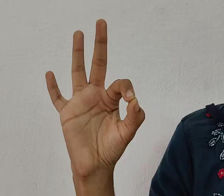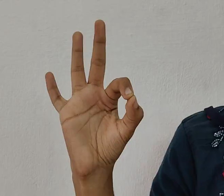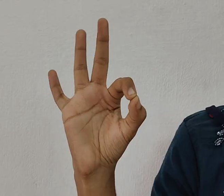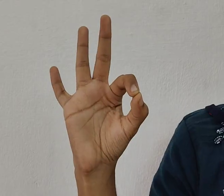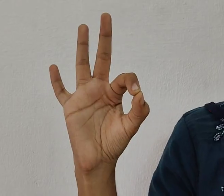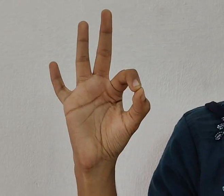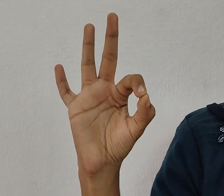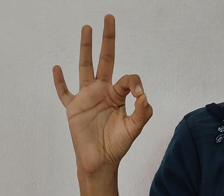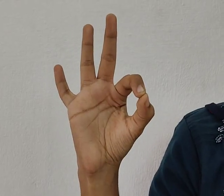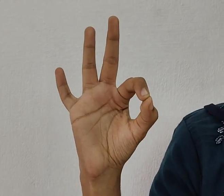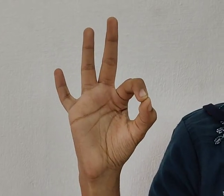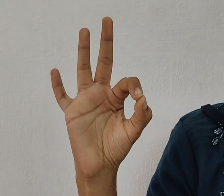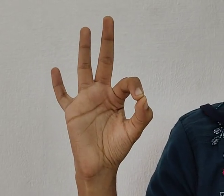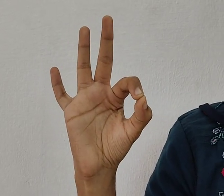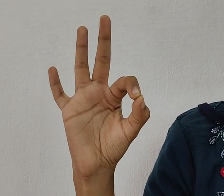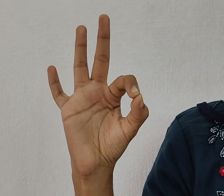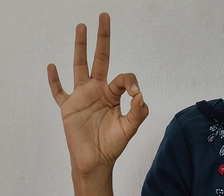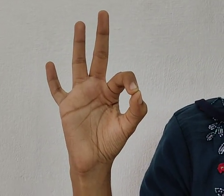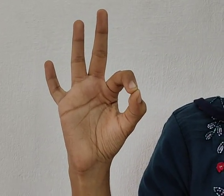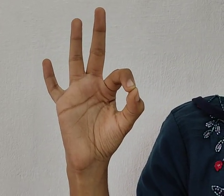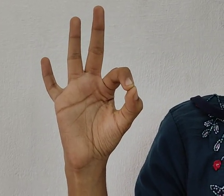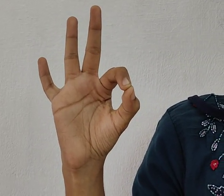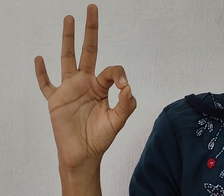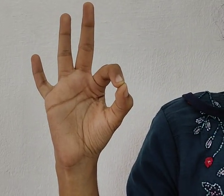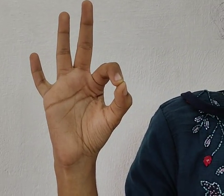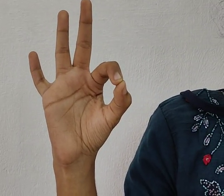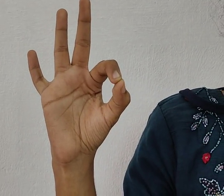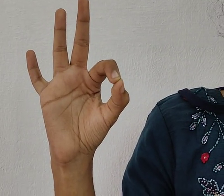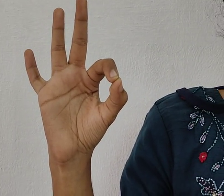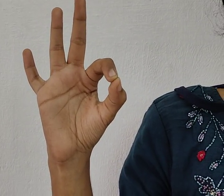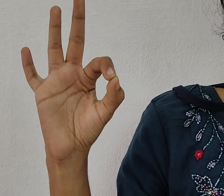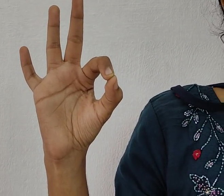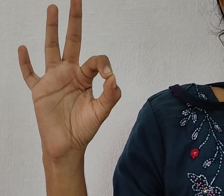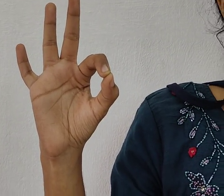ഒ